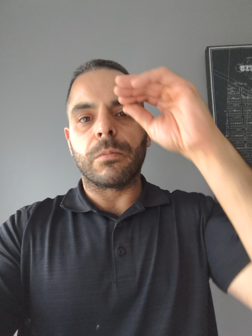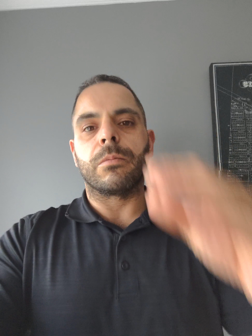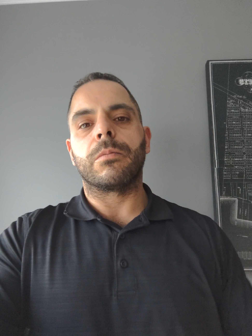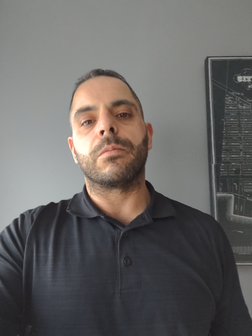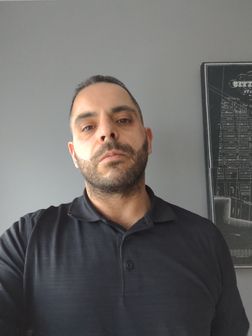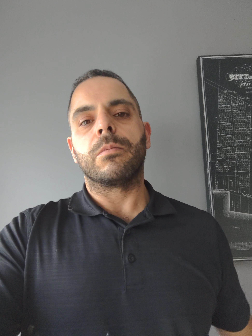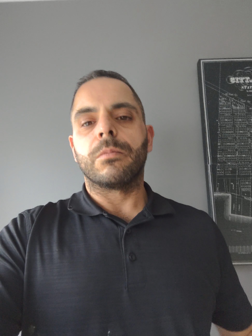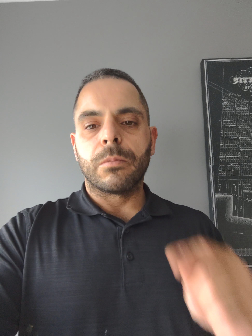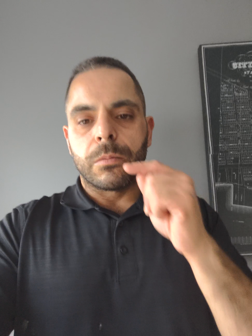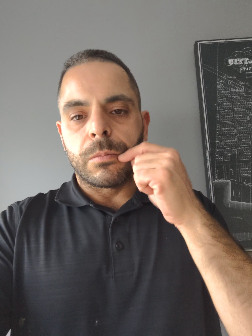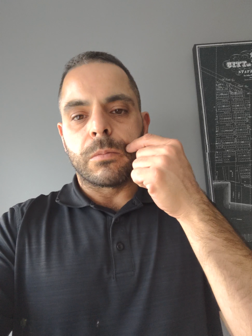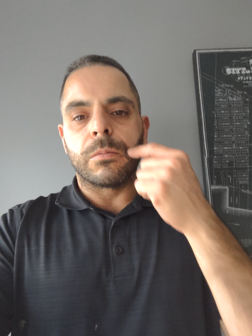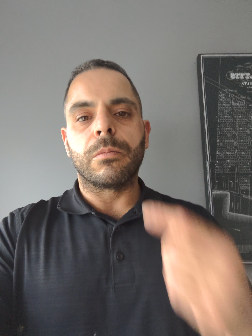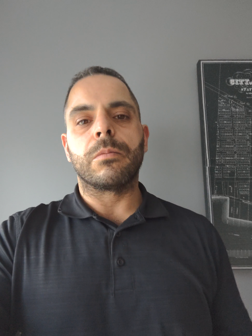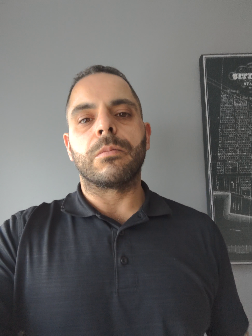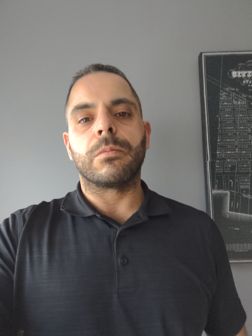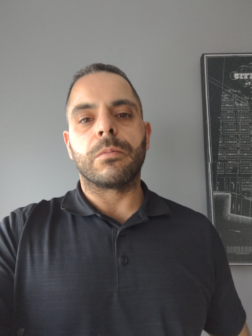smile